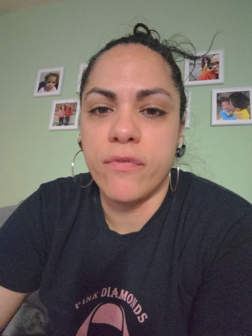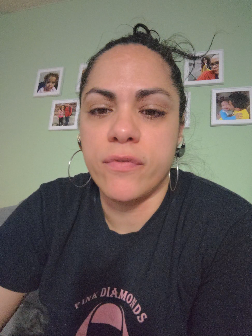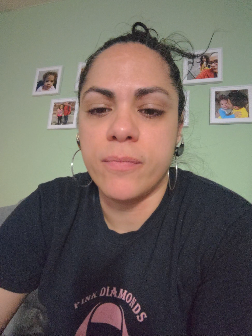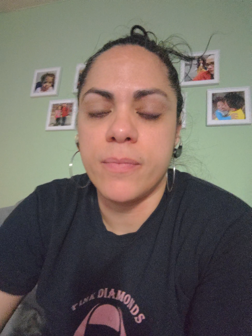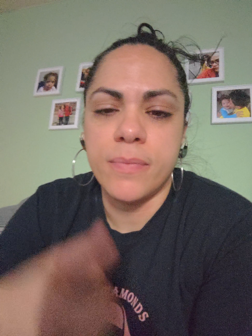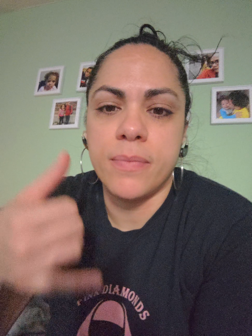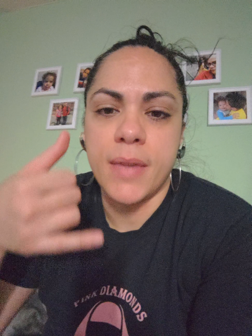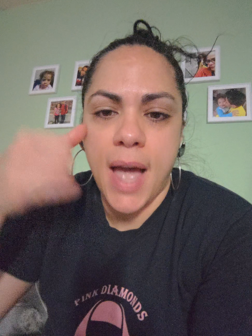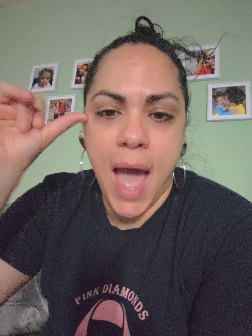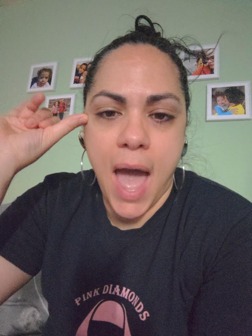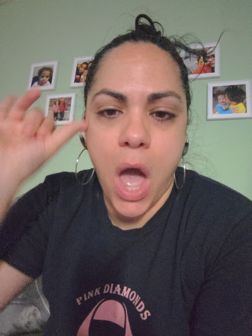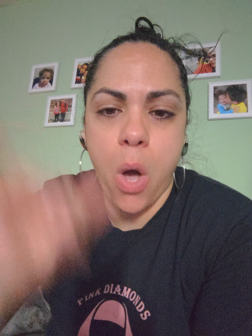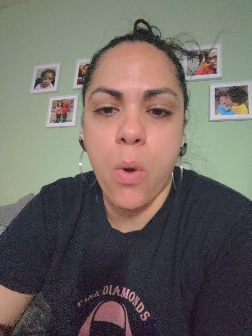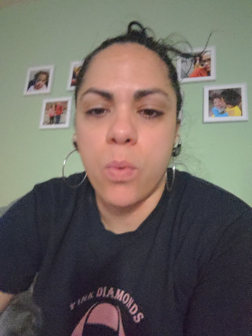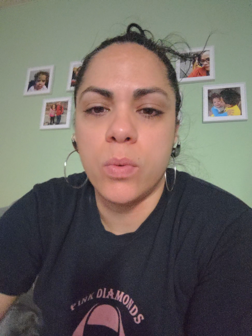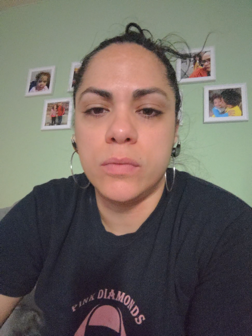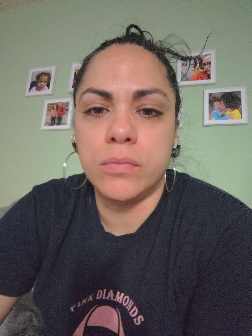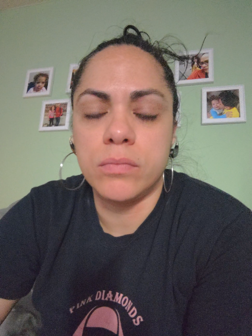cow